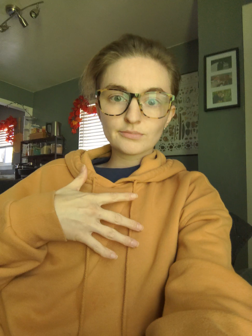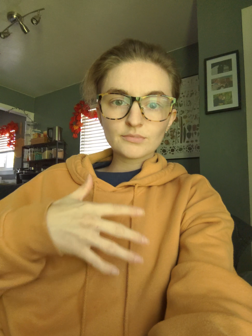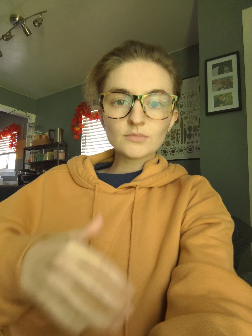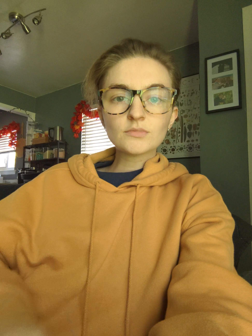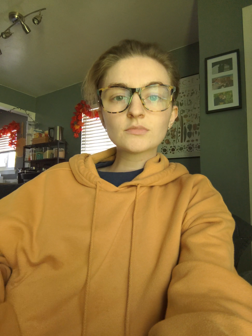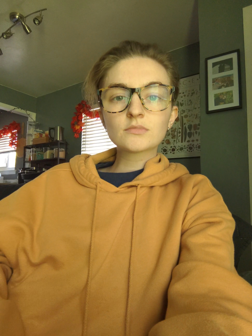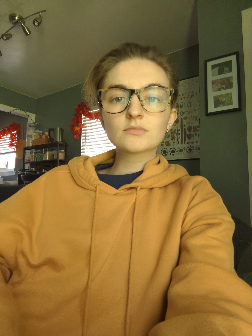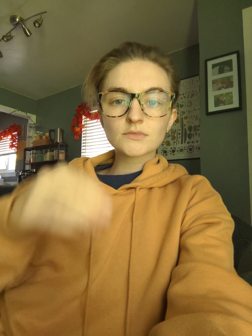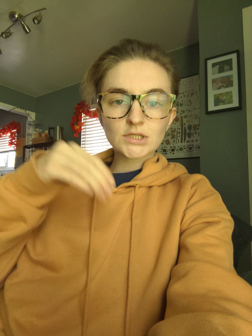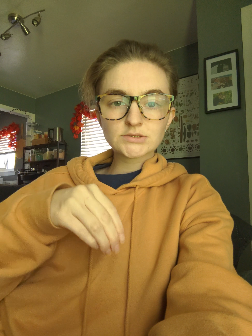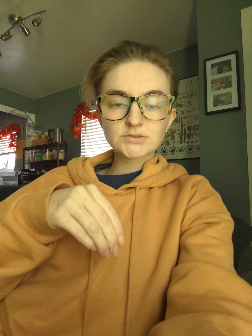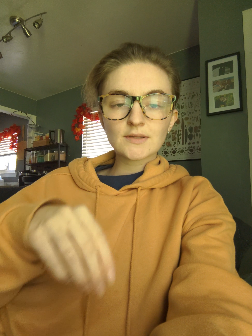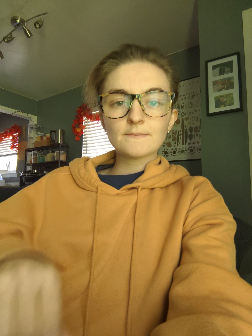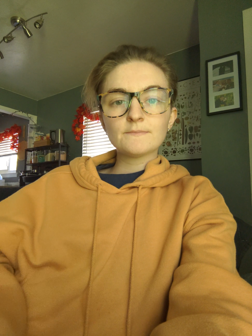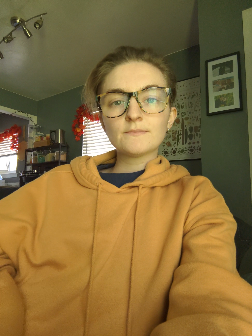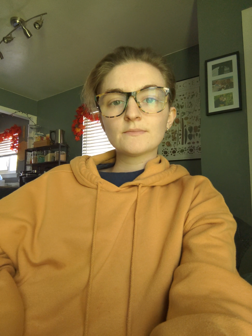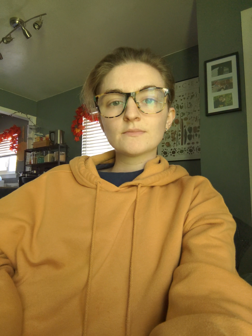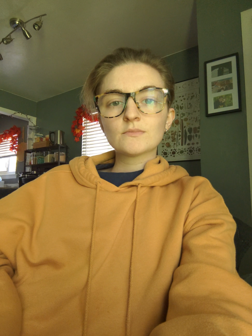inside